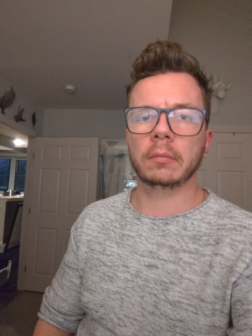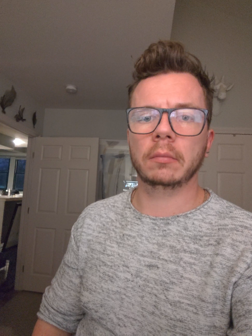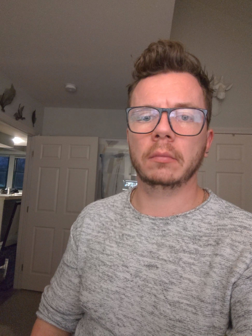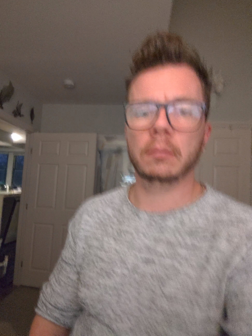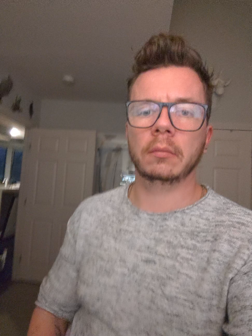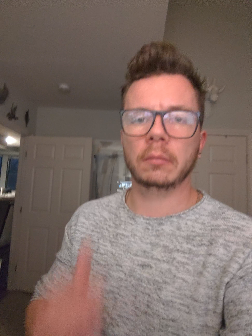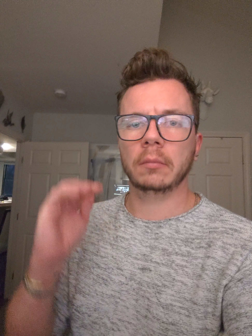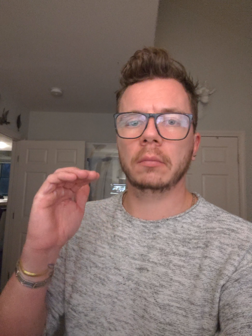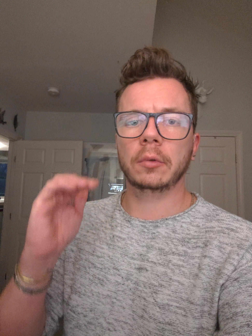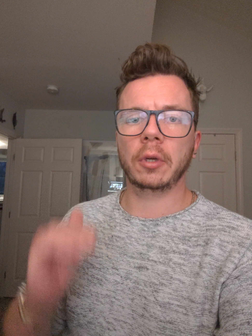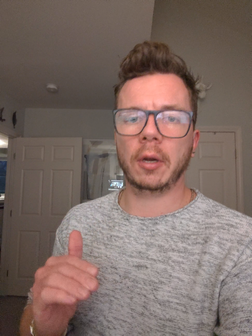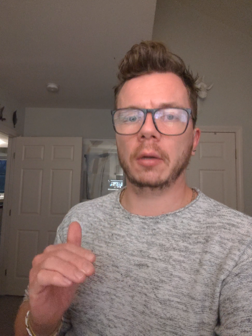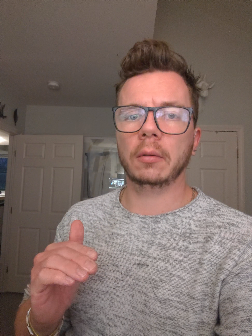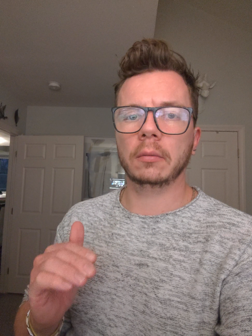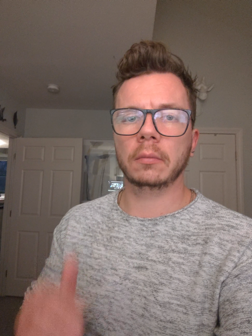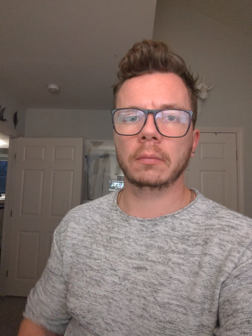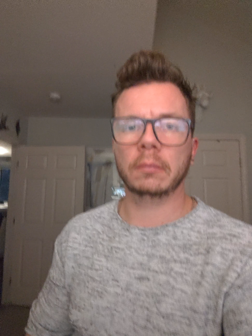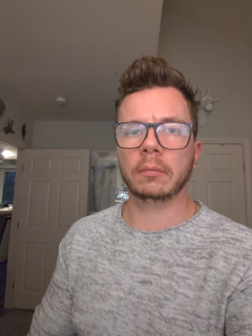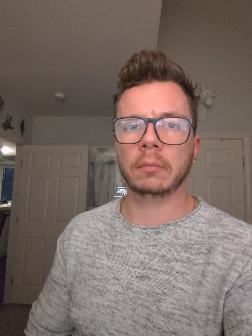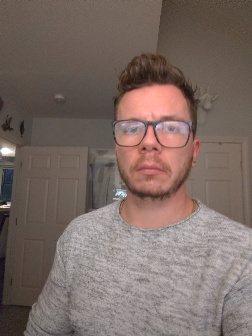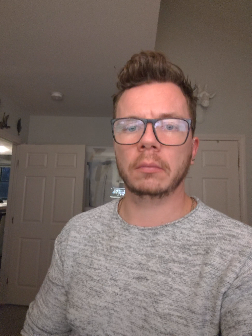child